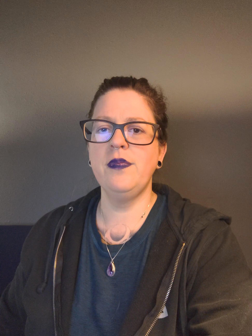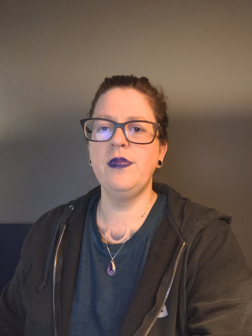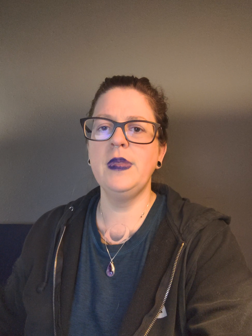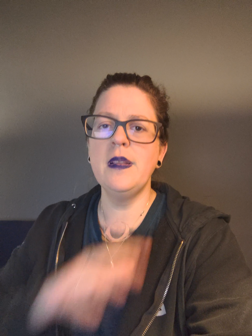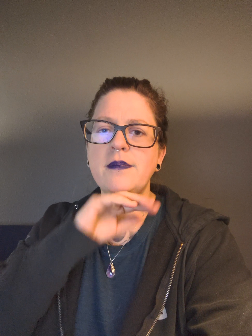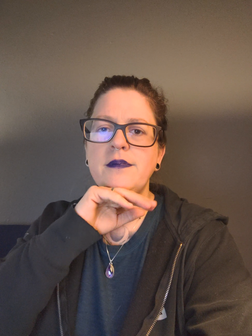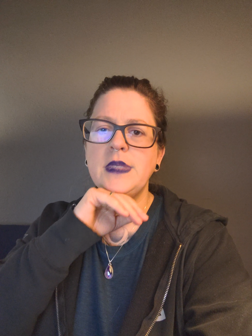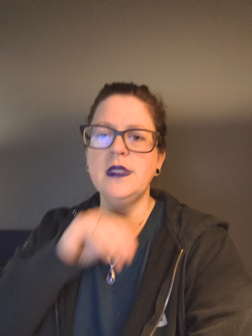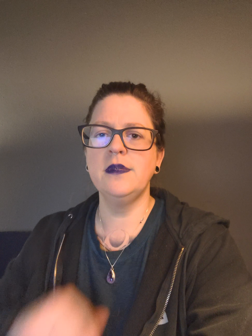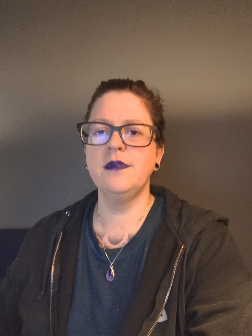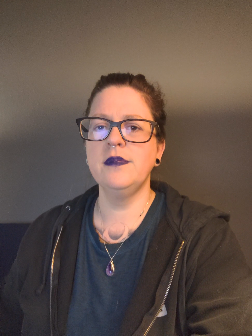pig